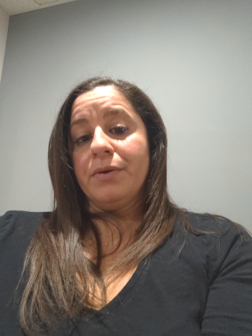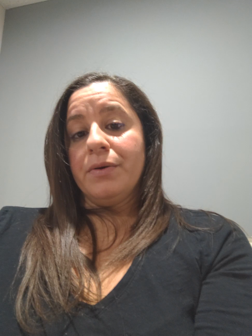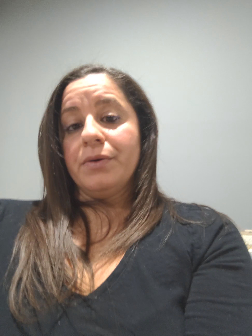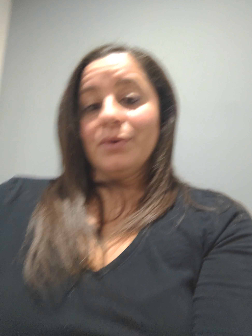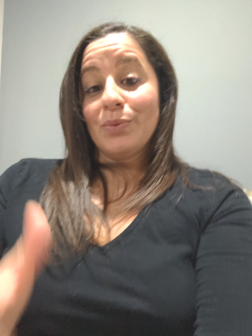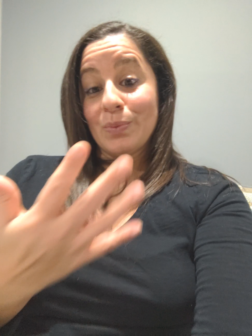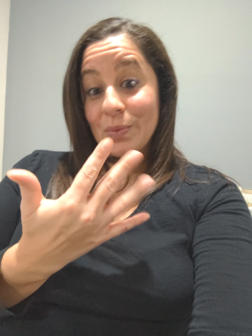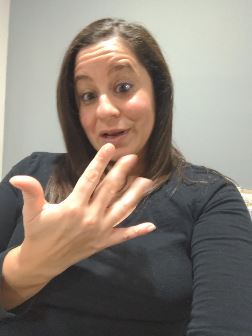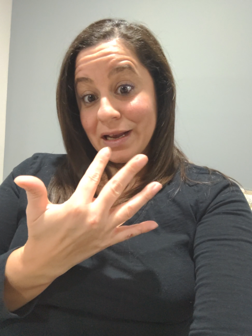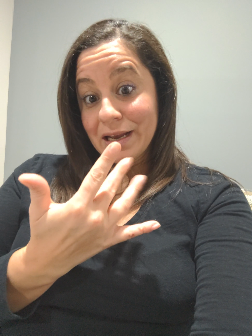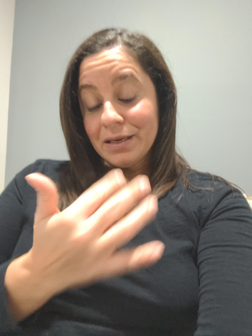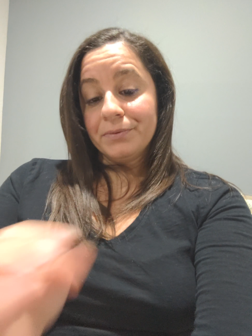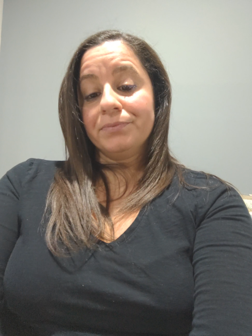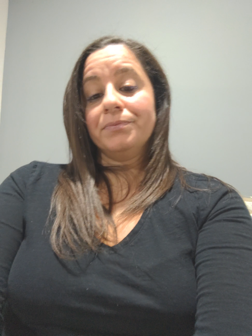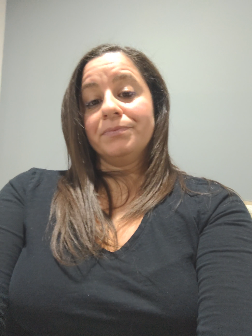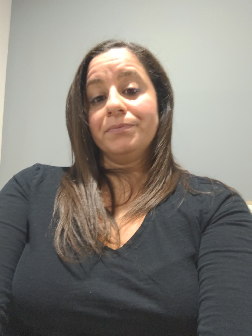wait